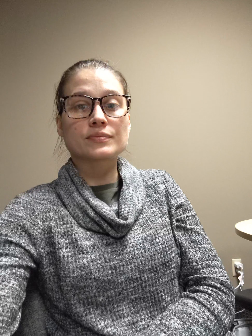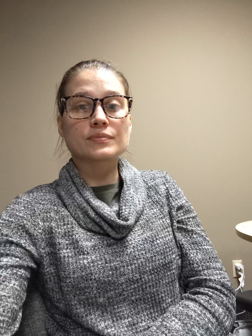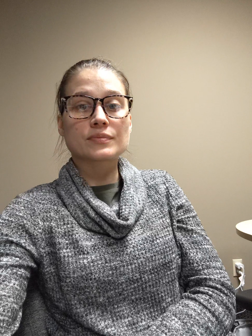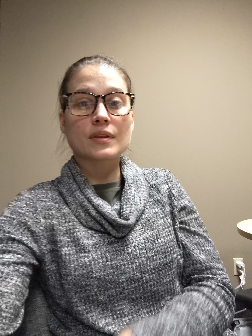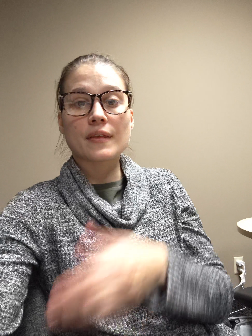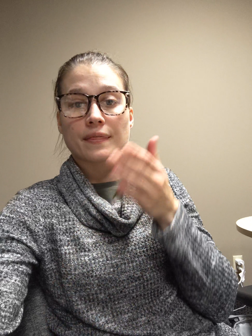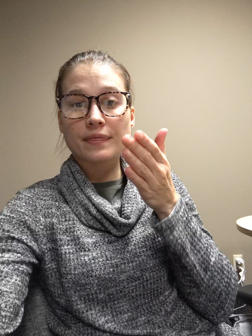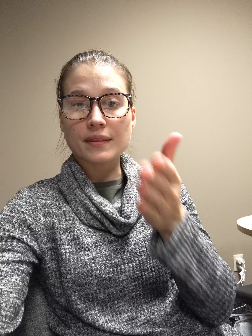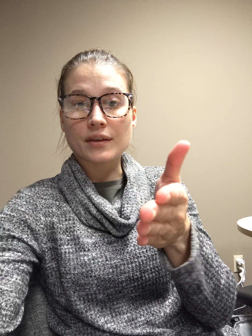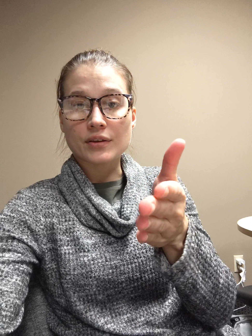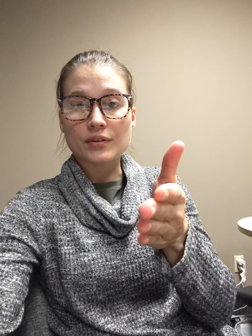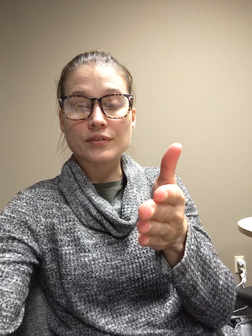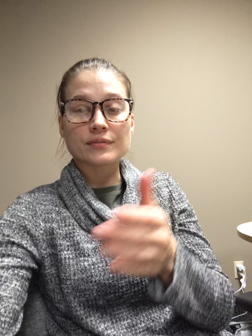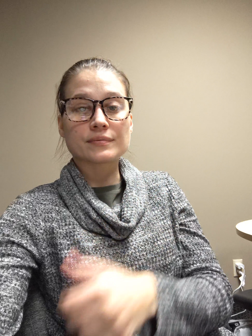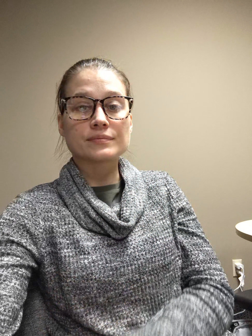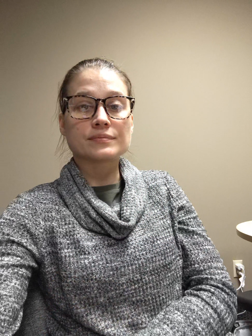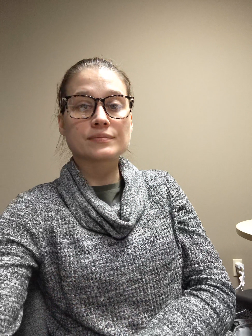there